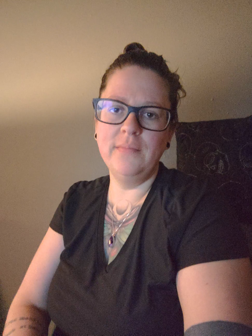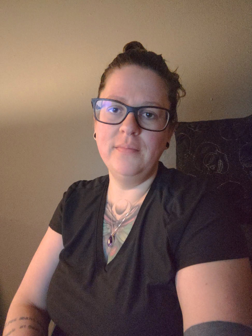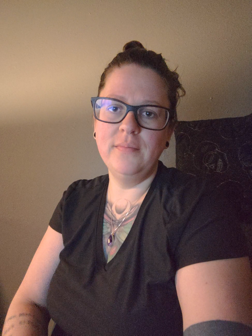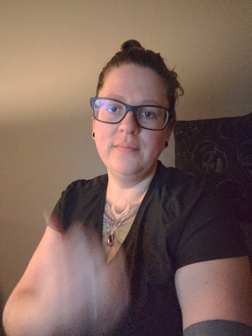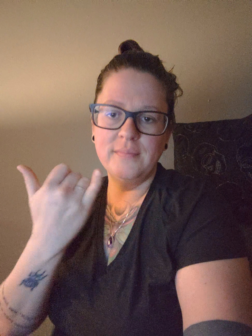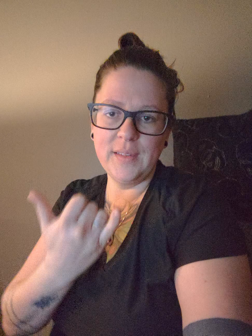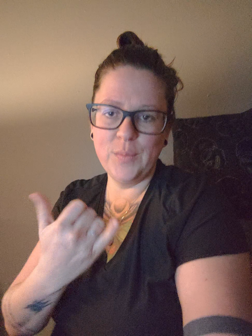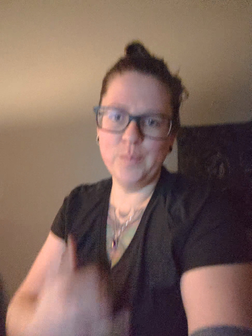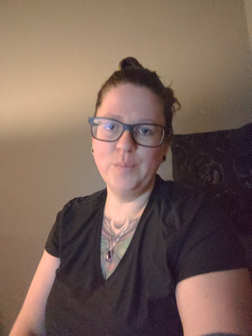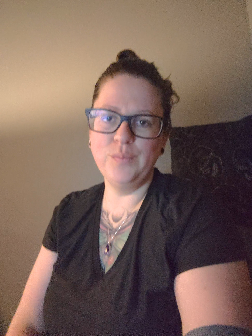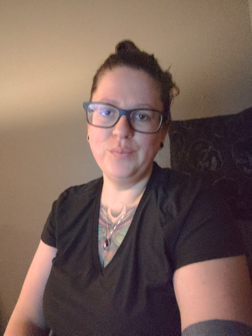now